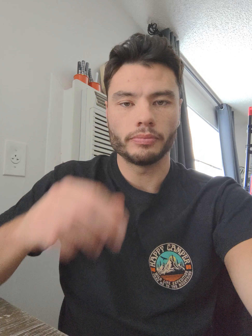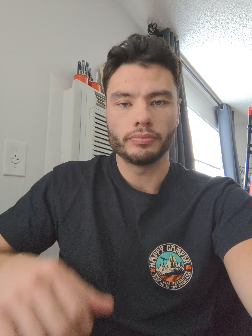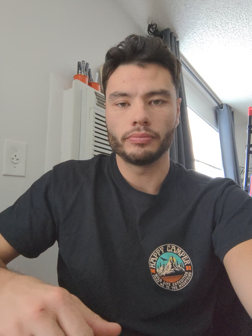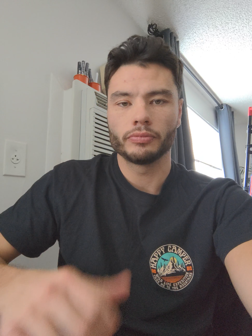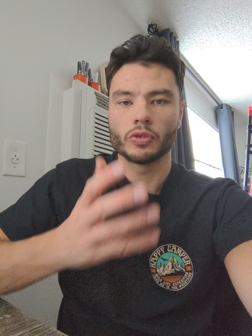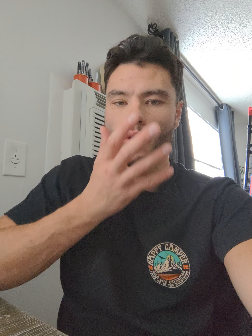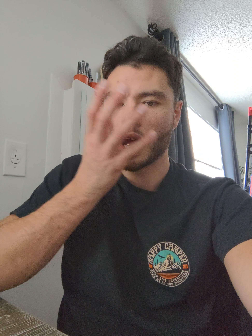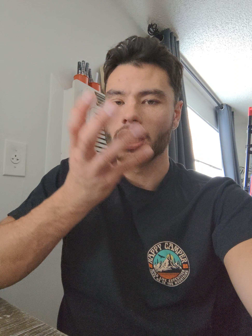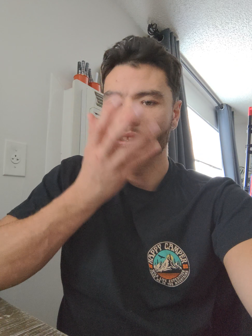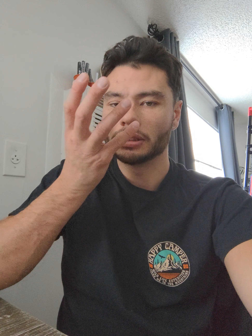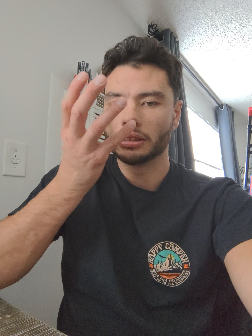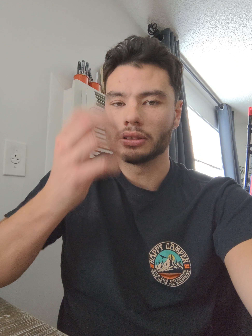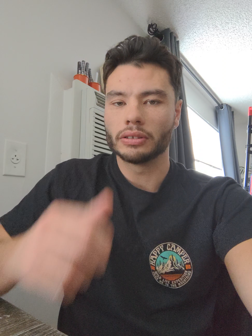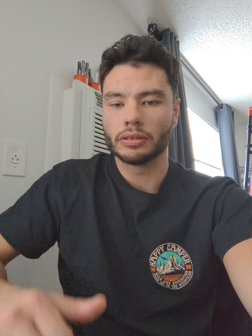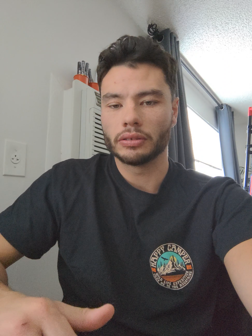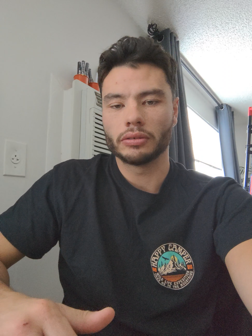grass